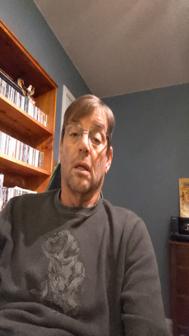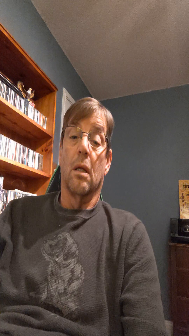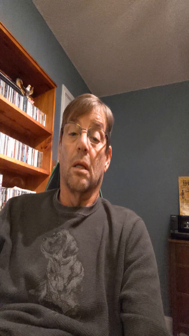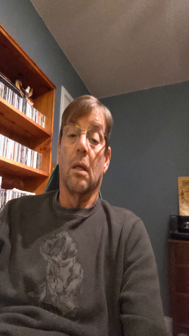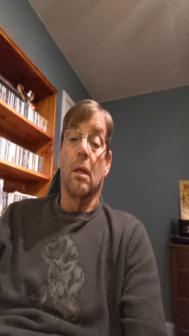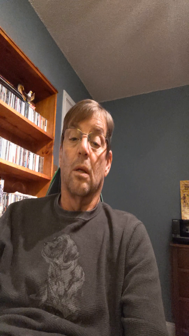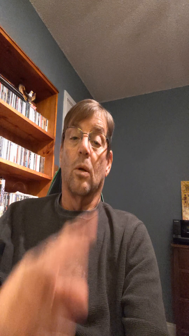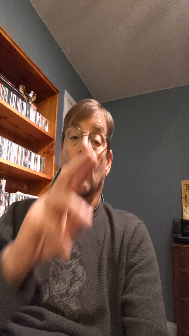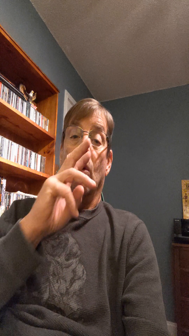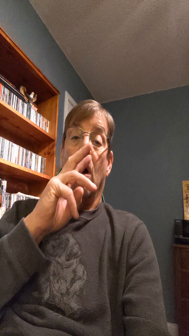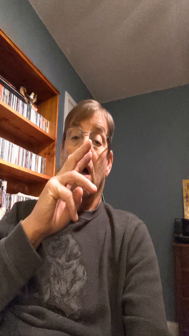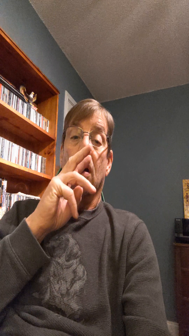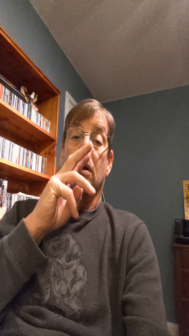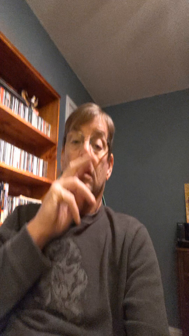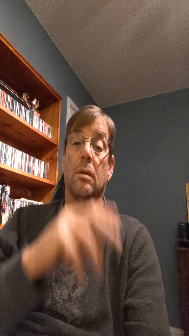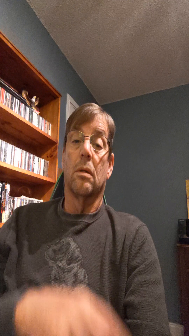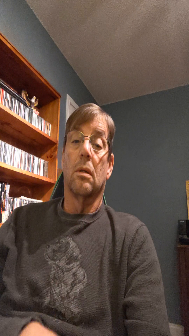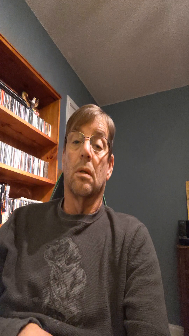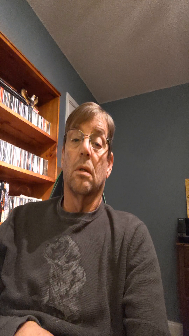water